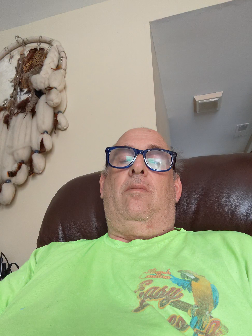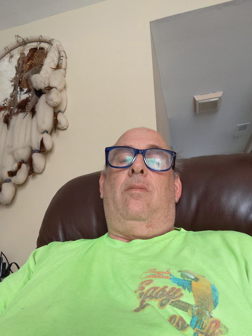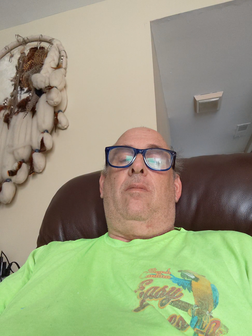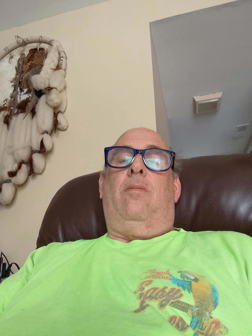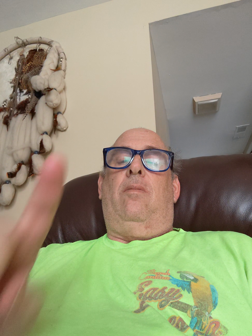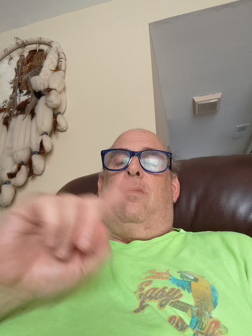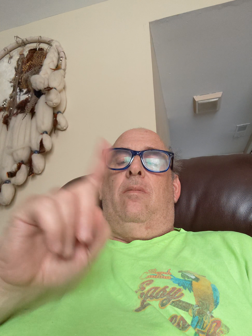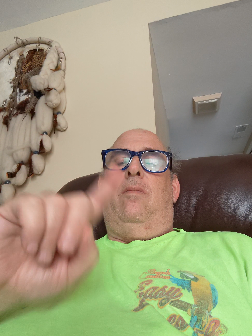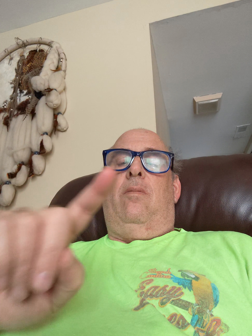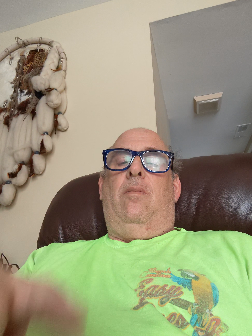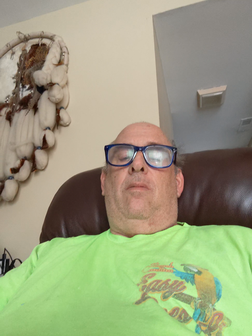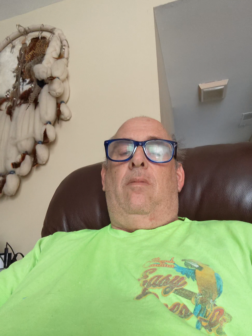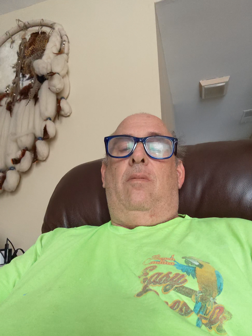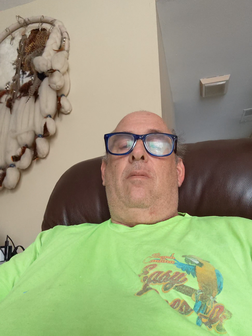where